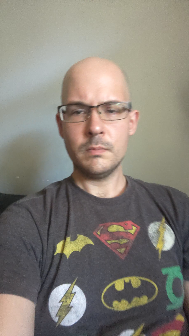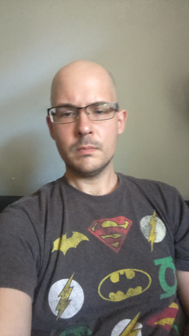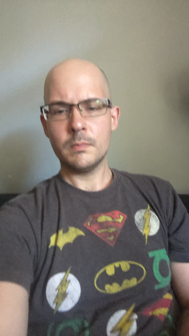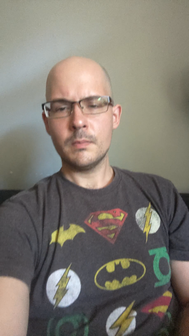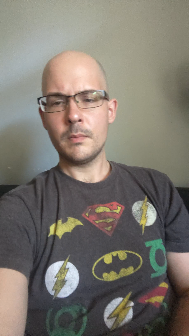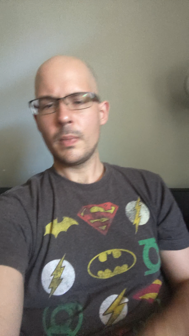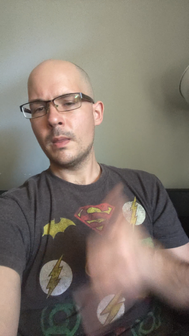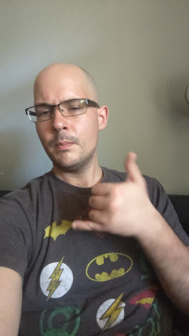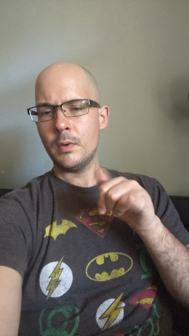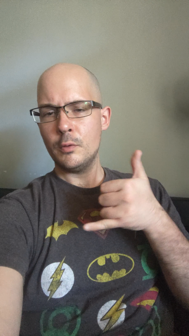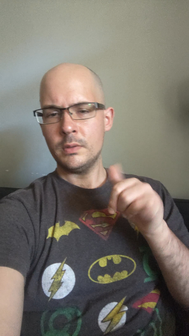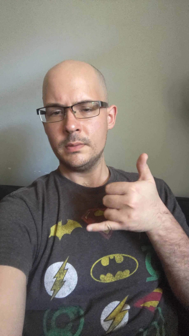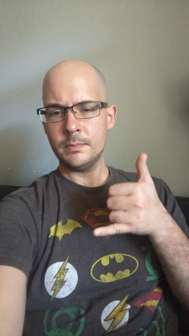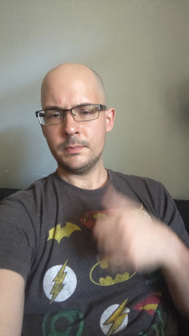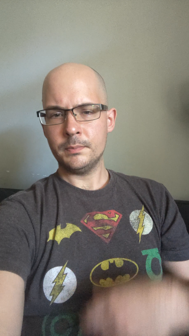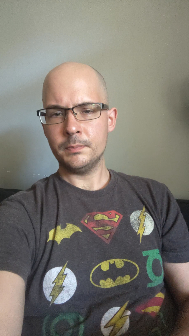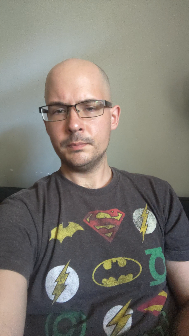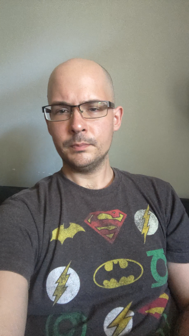party